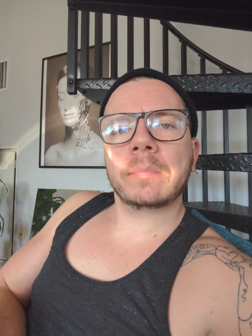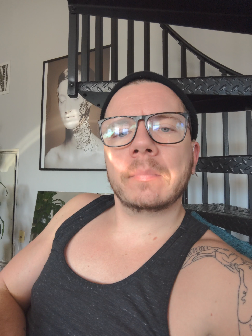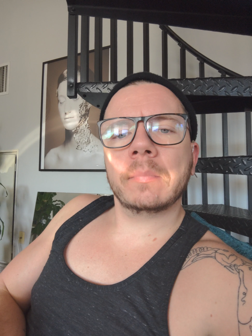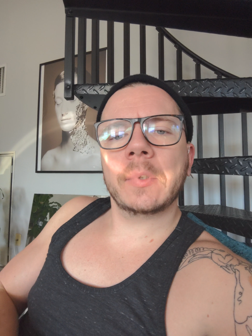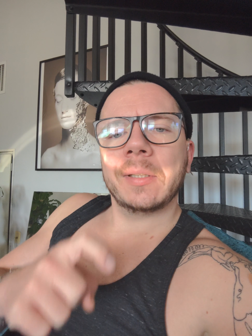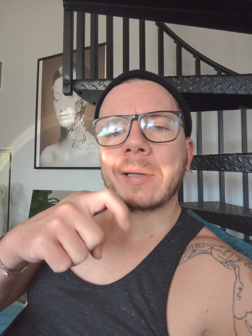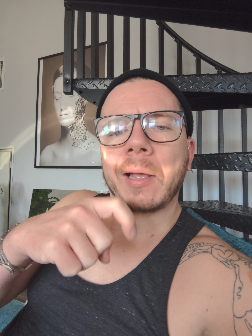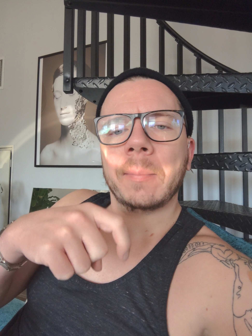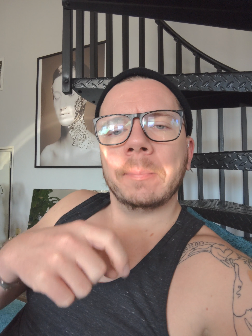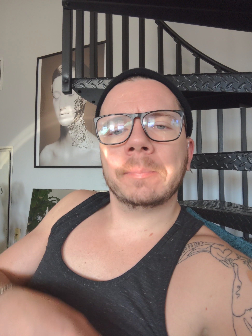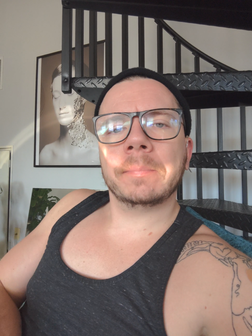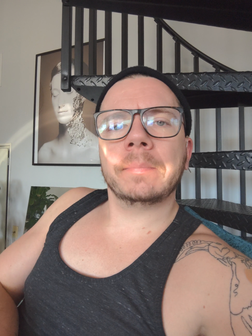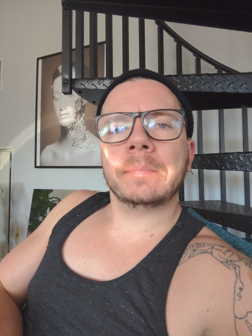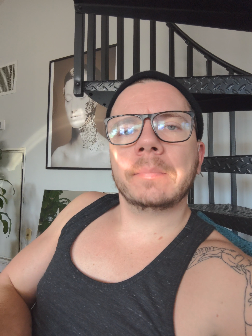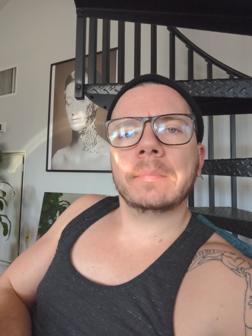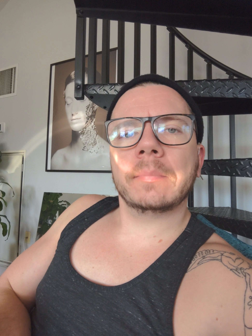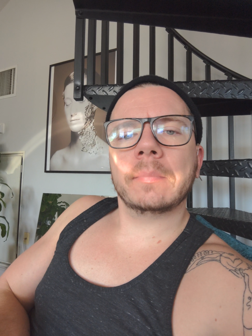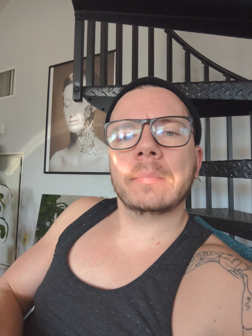time